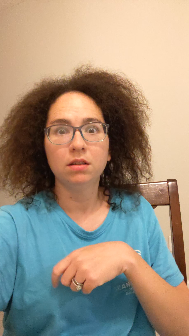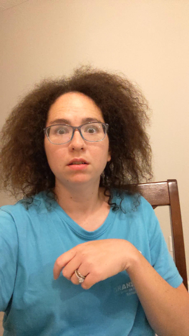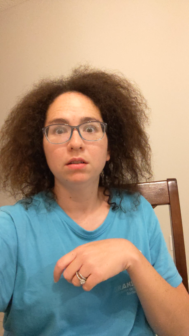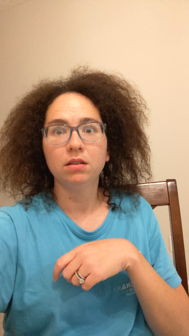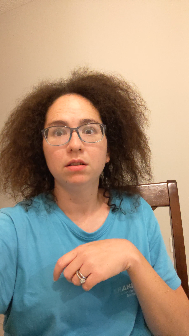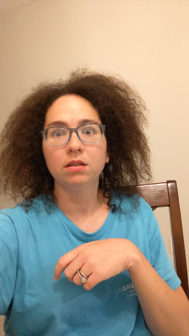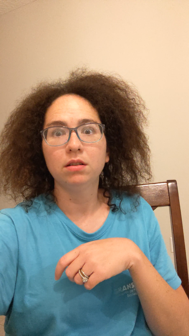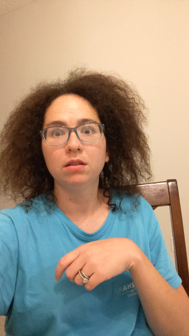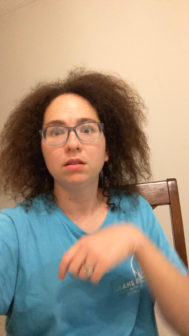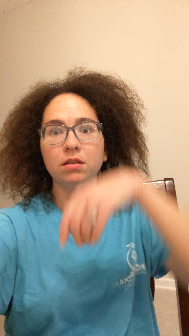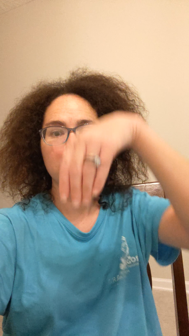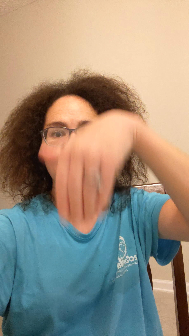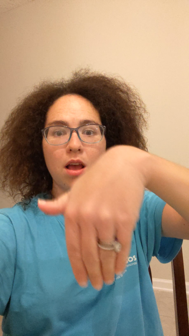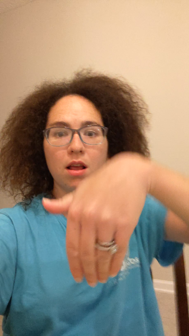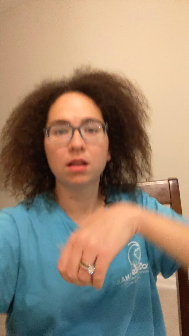night night